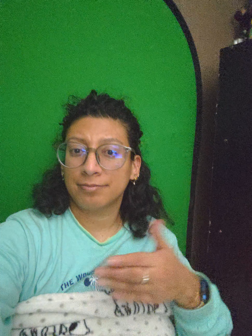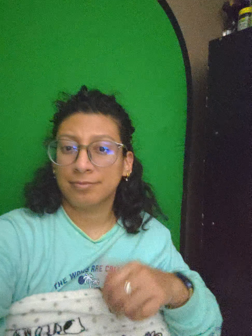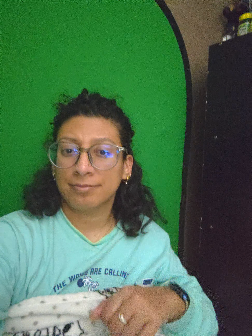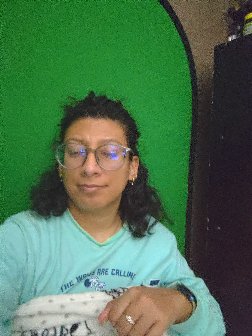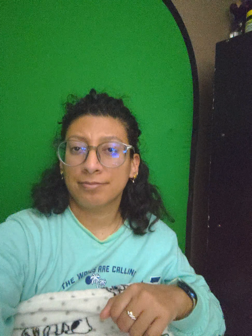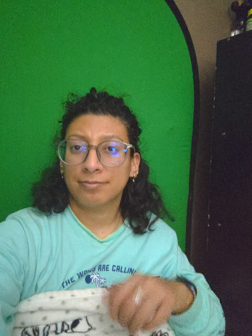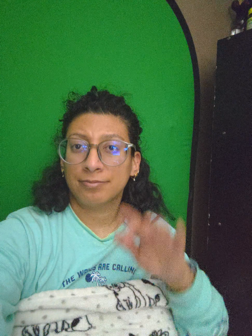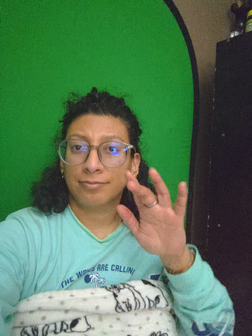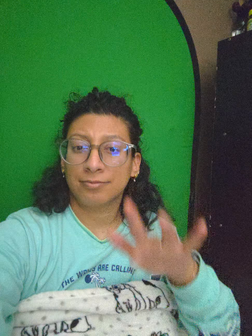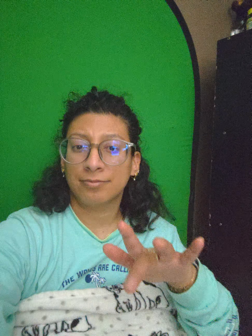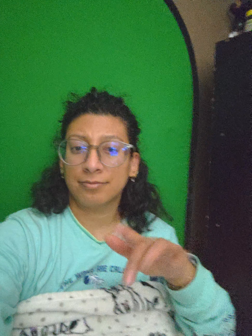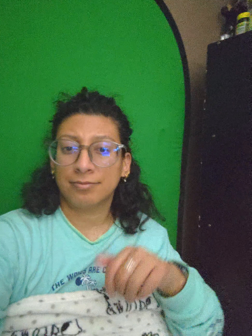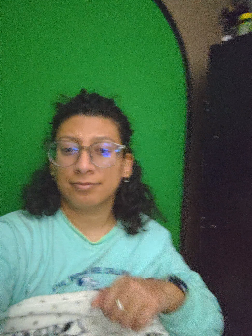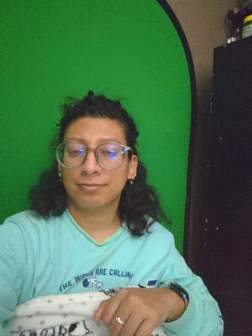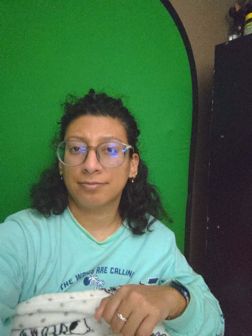touch